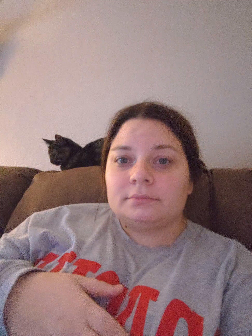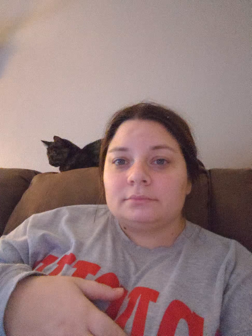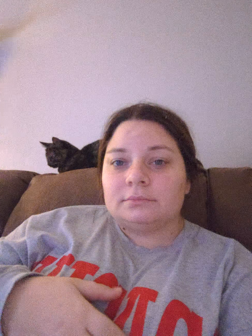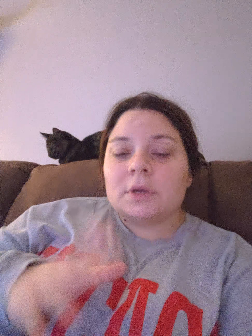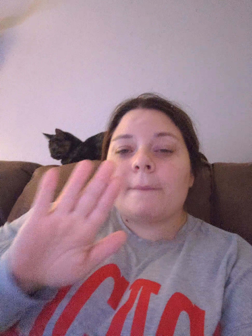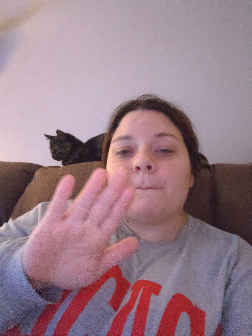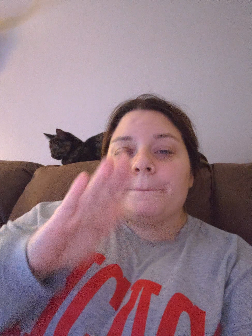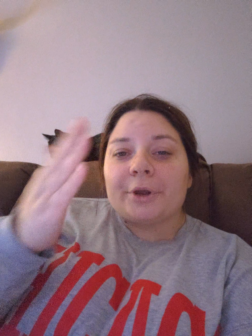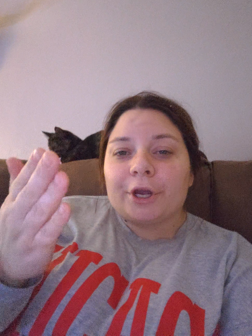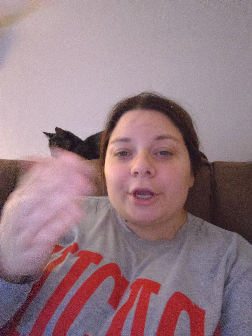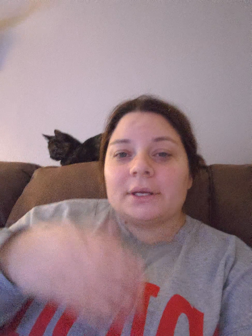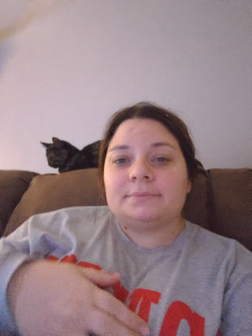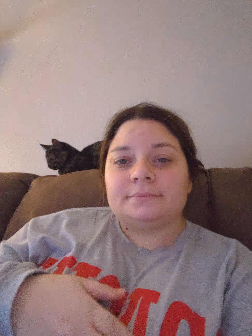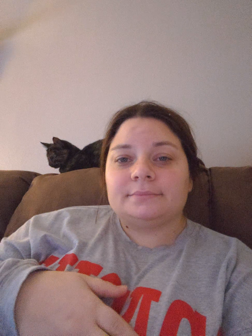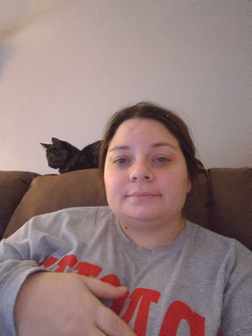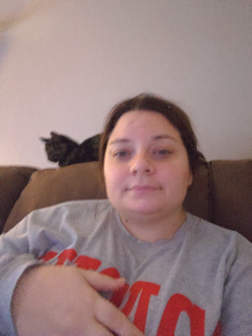book